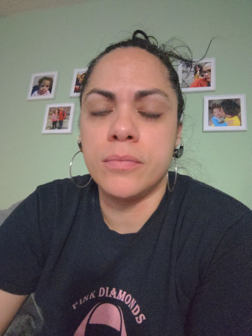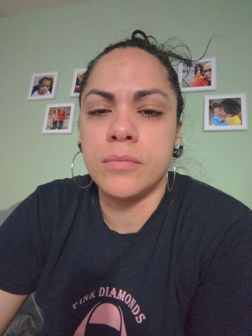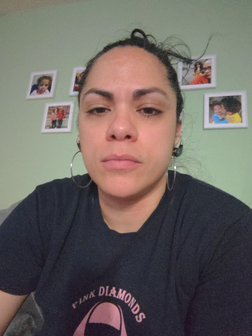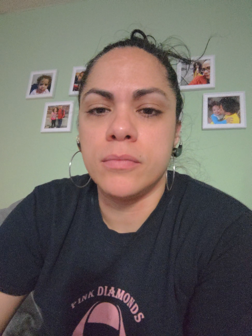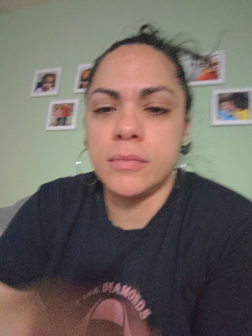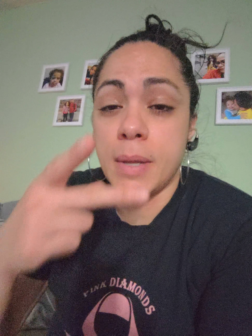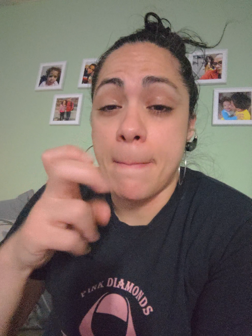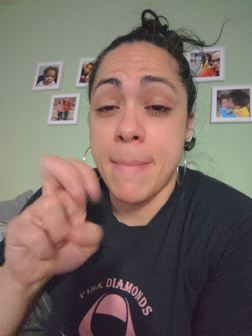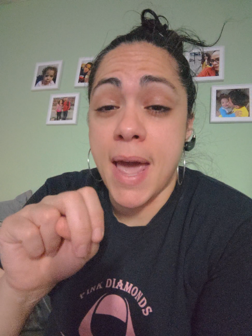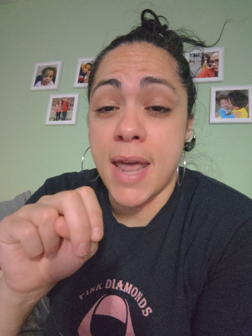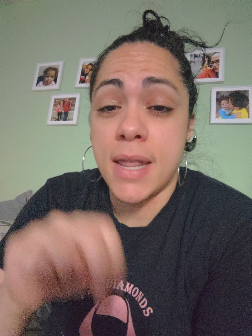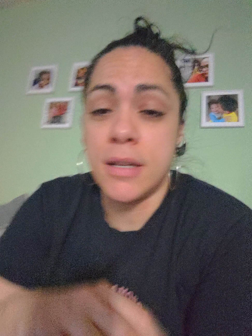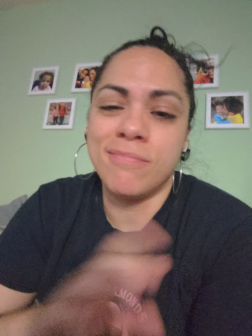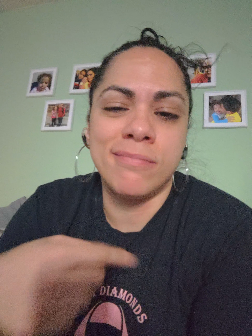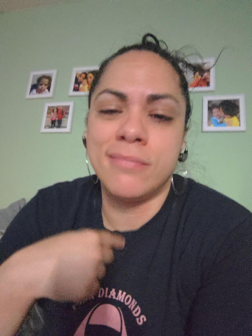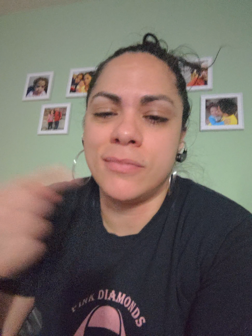pen